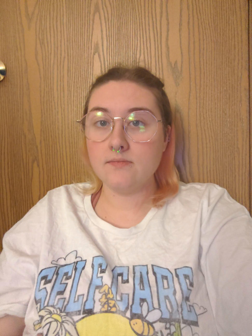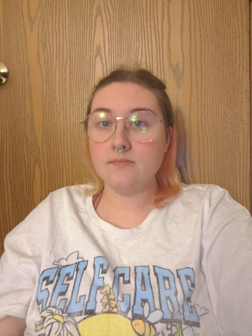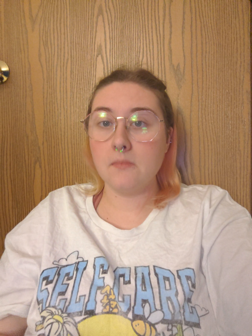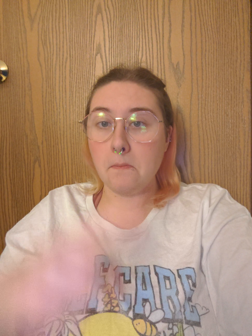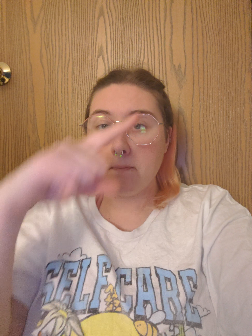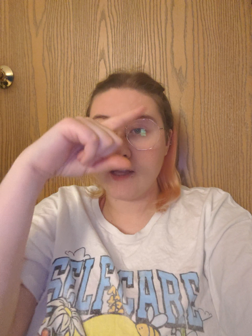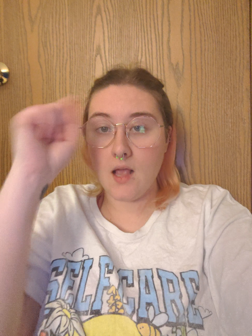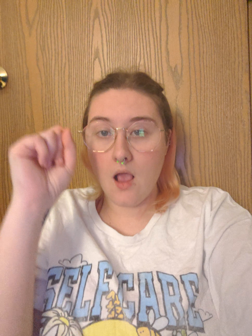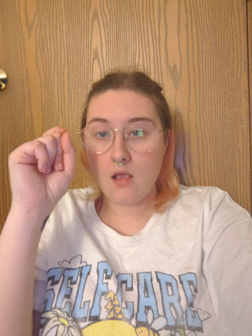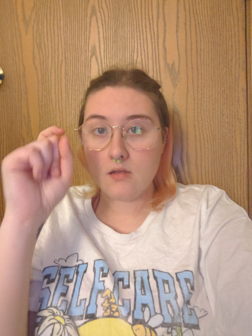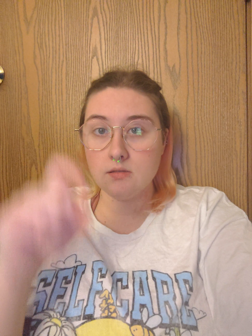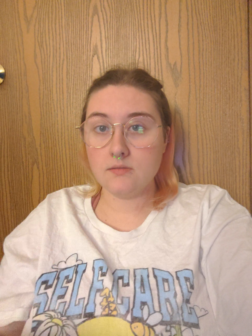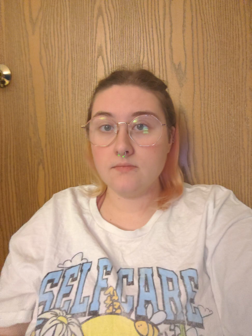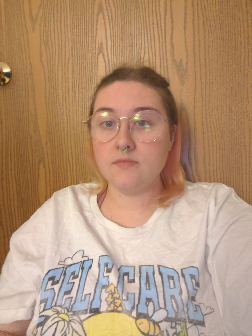because